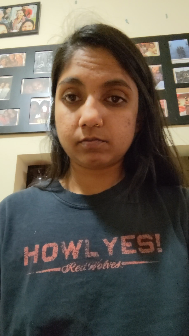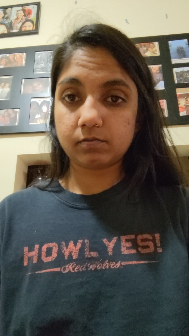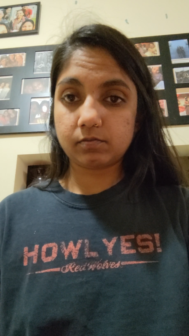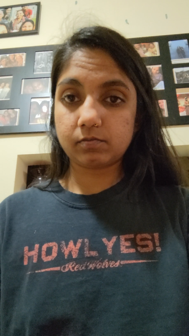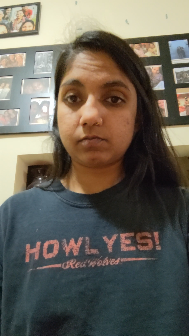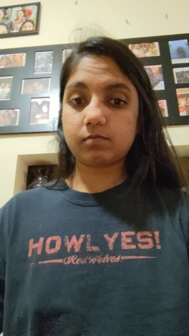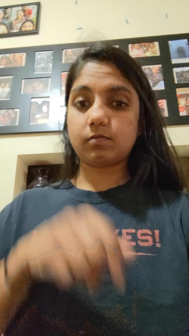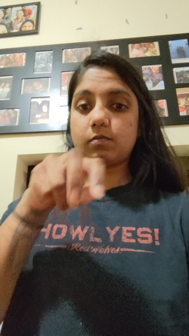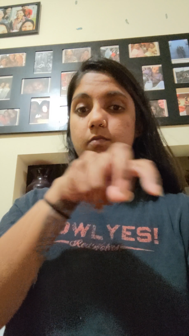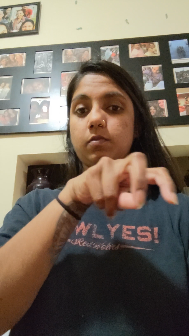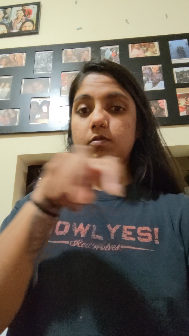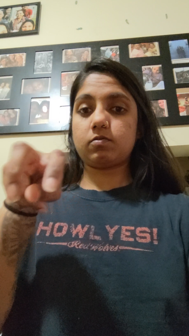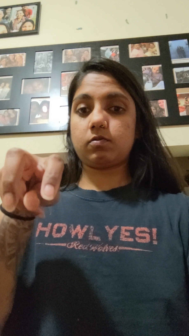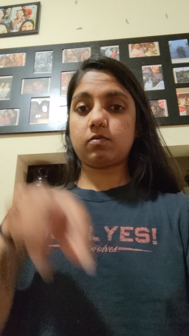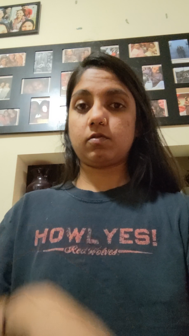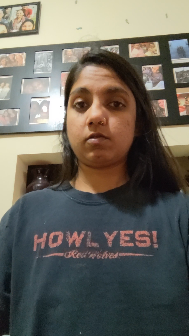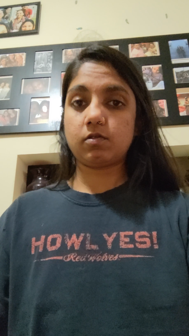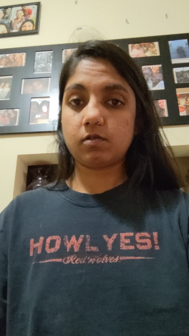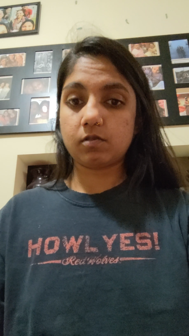porch